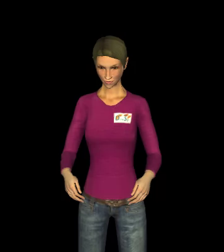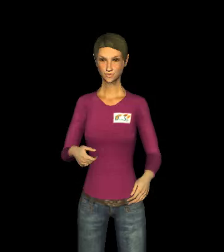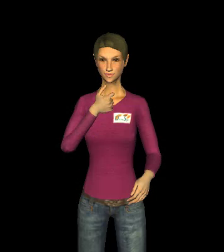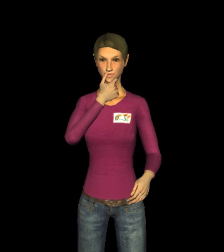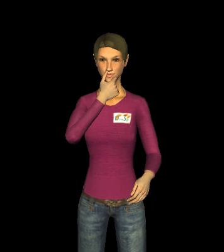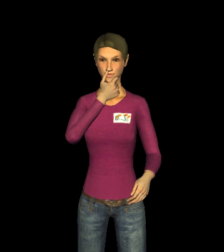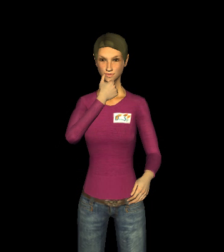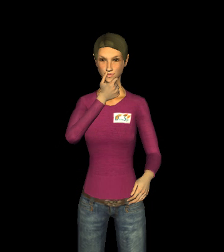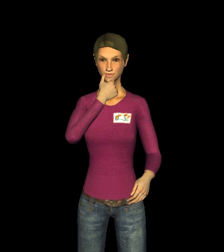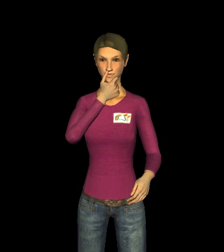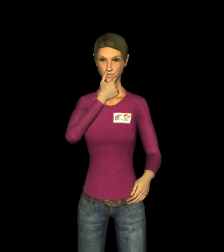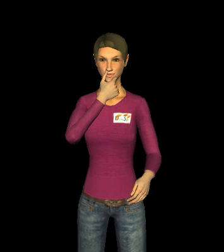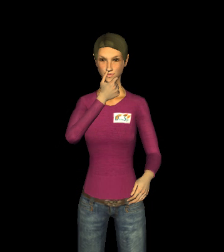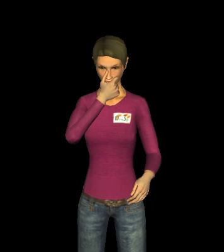إنجليترا